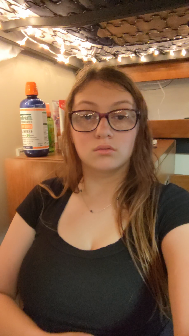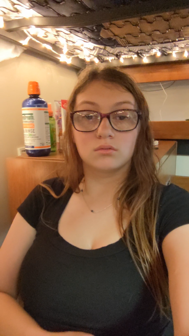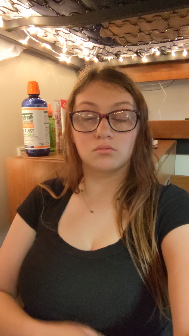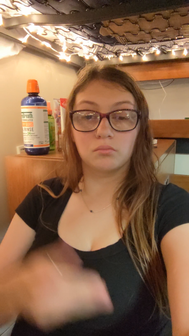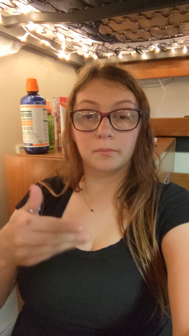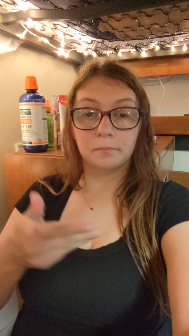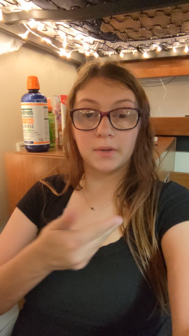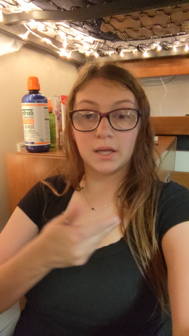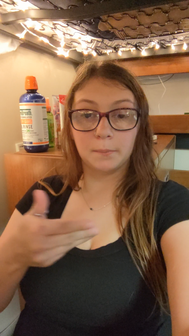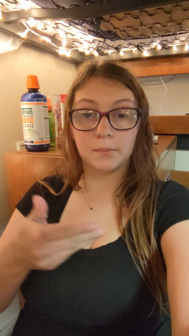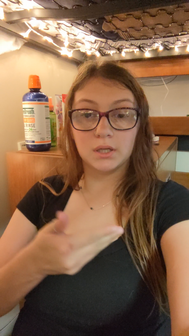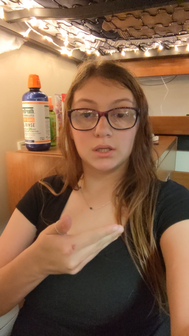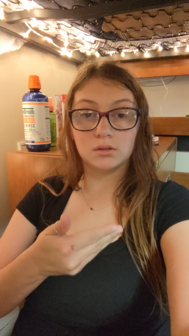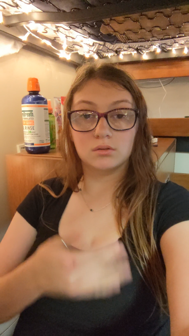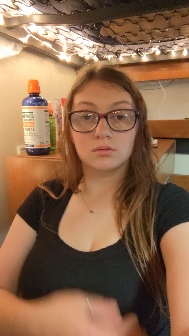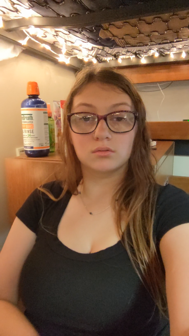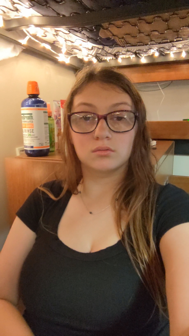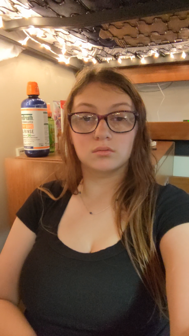baby